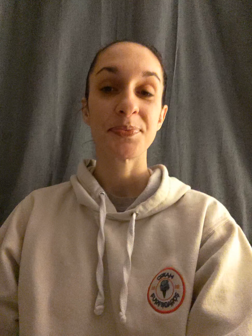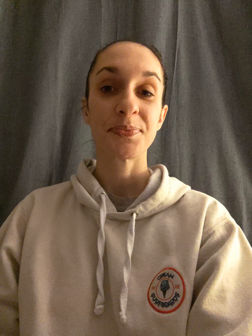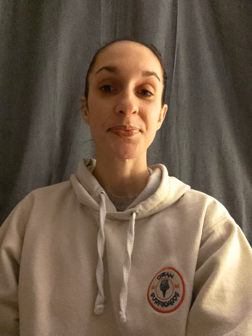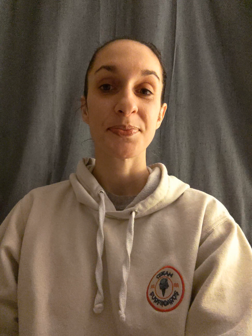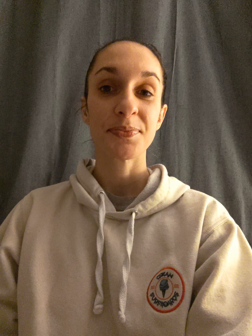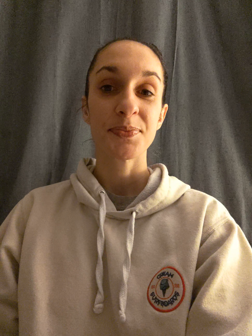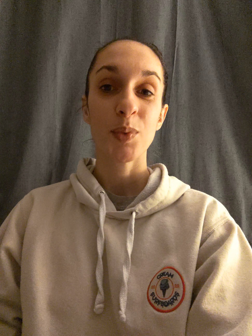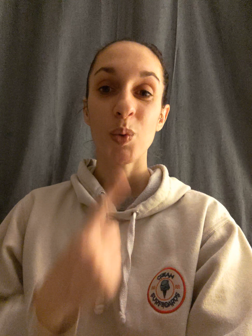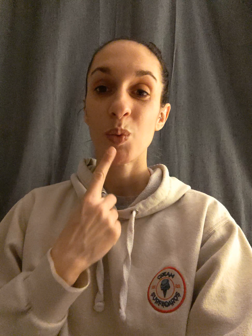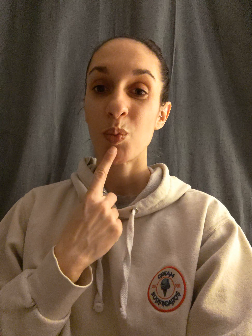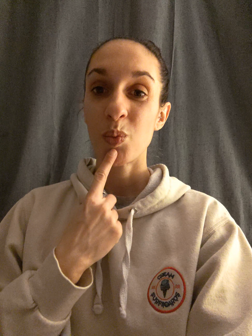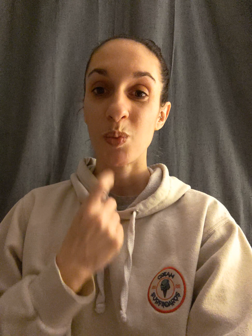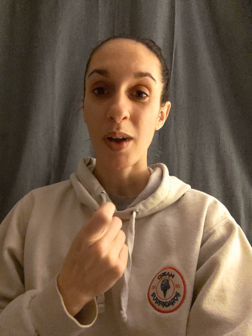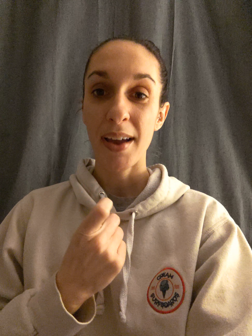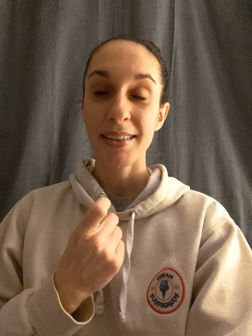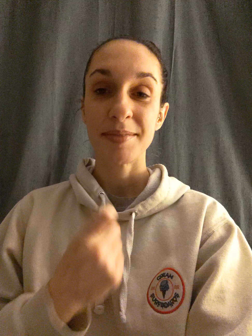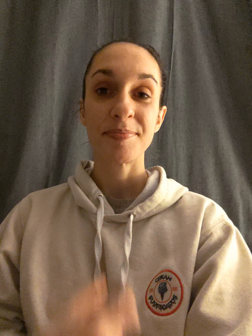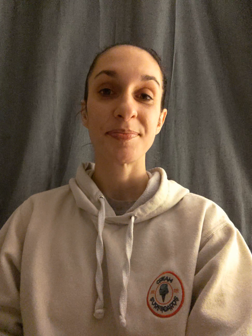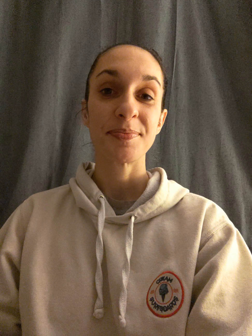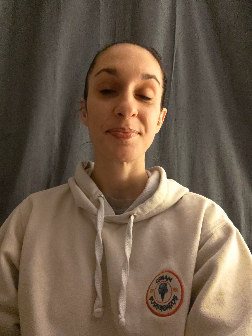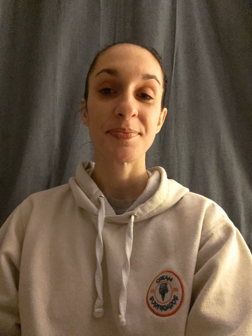red